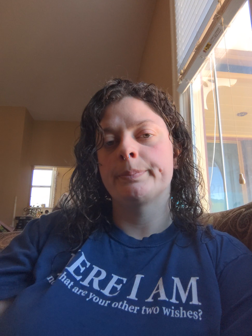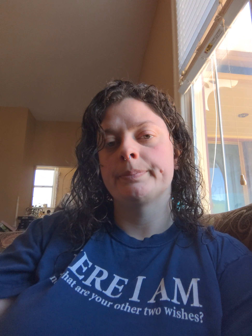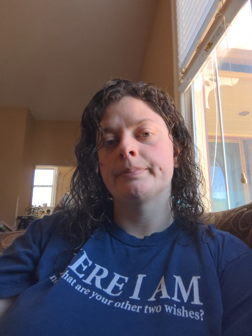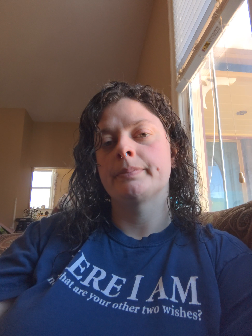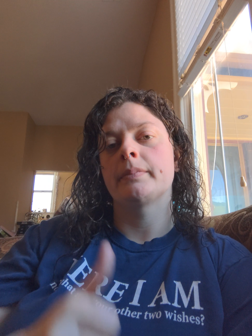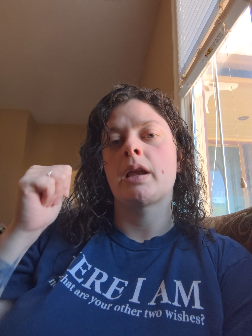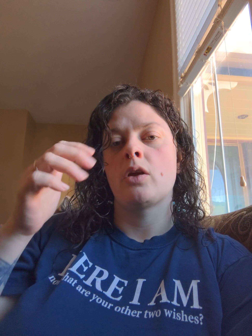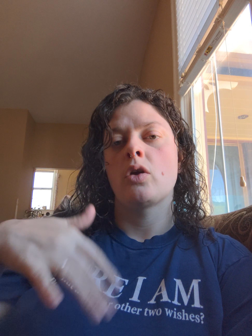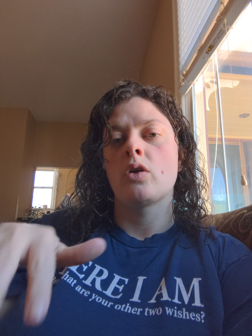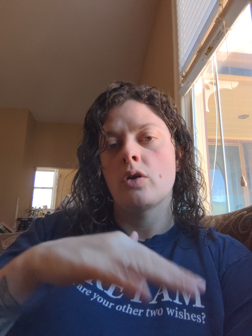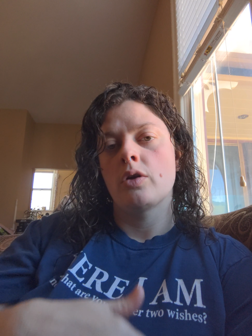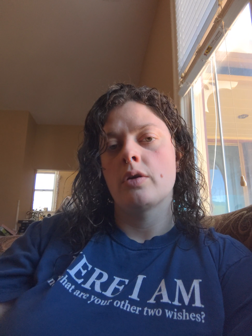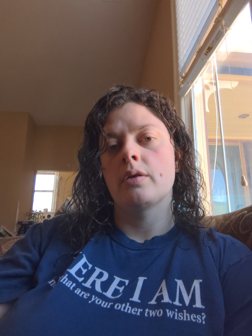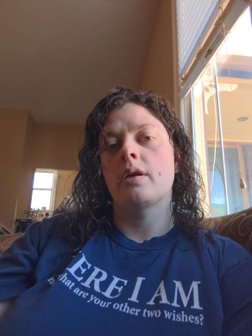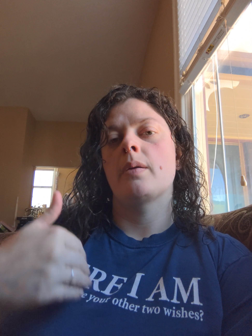backyard